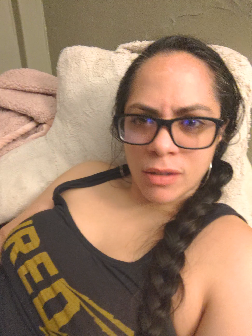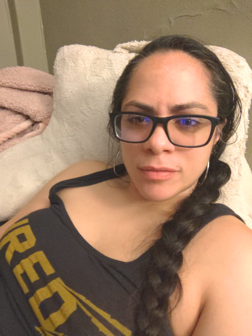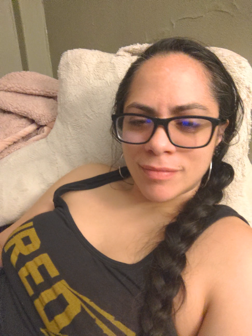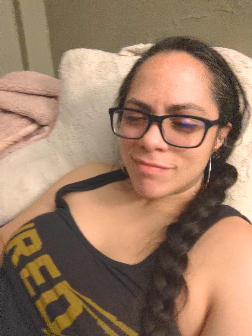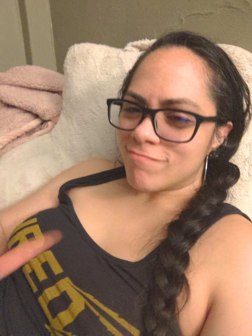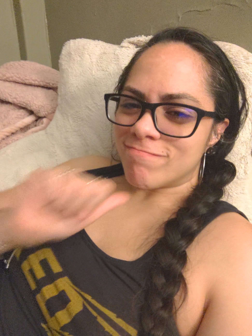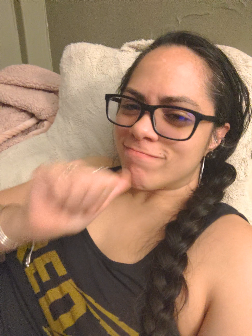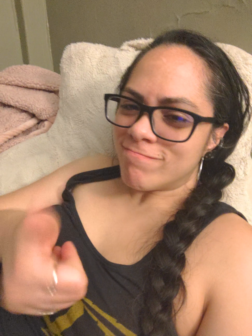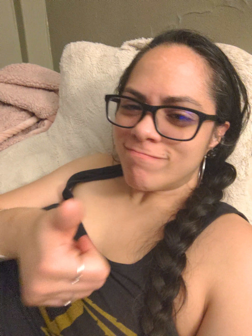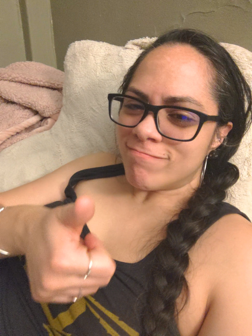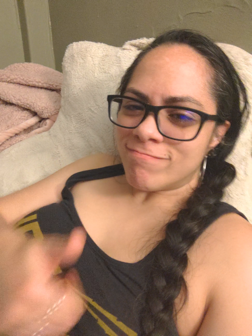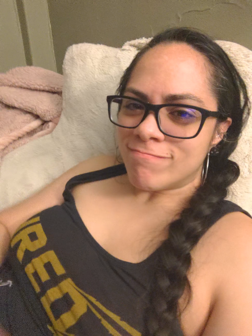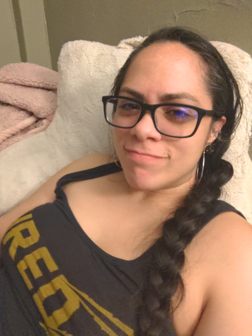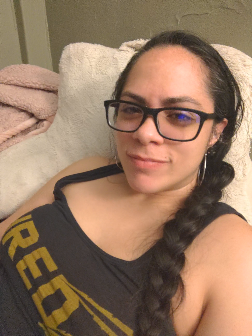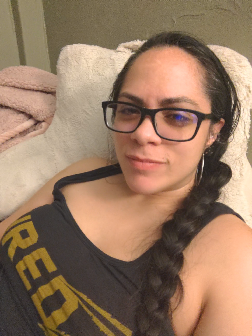not